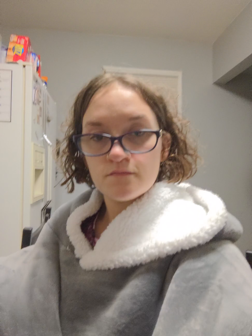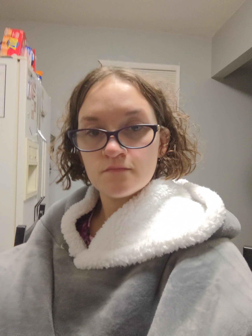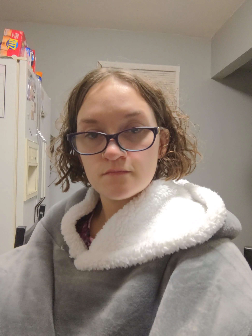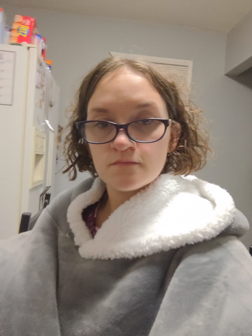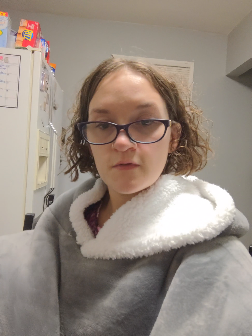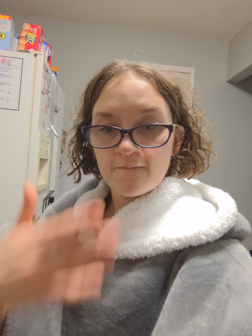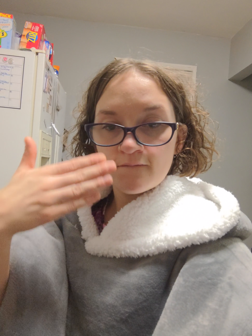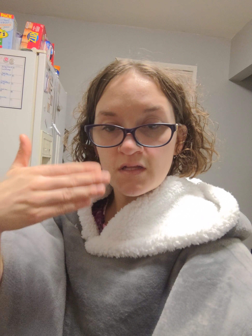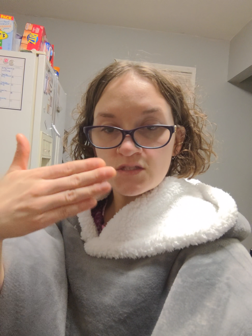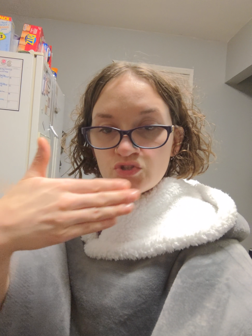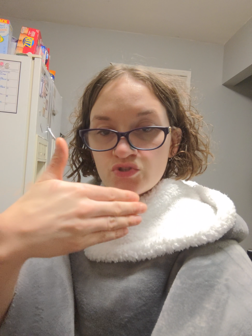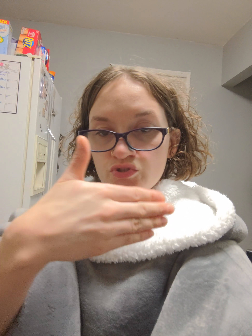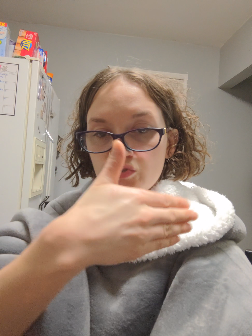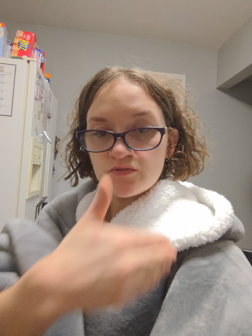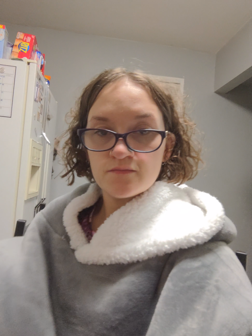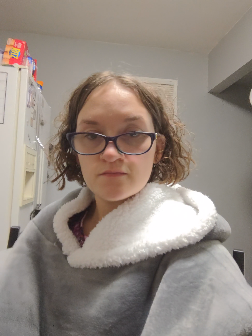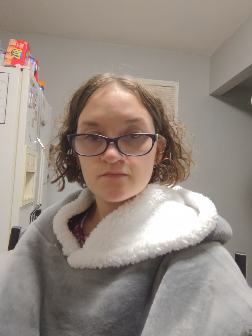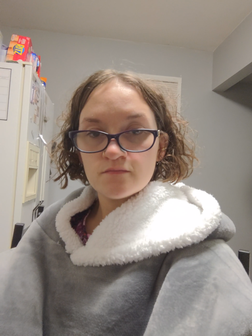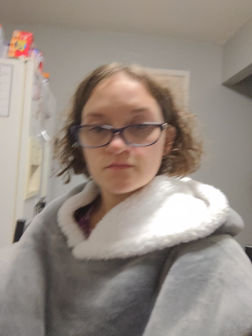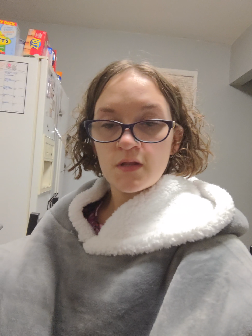fish